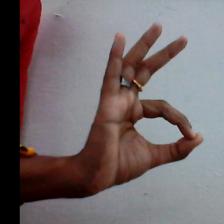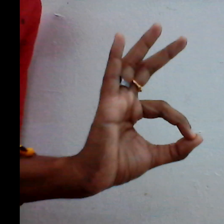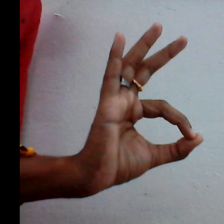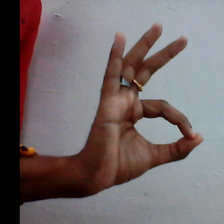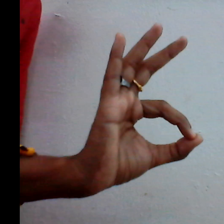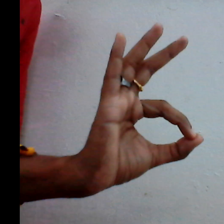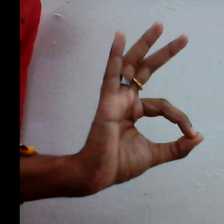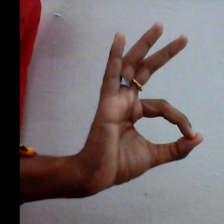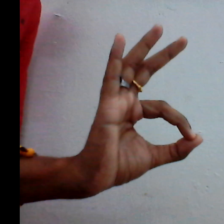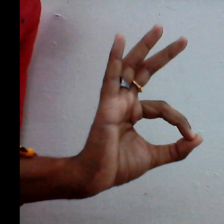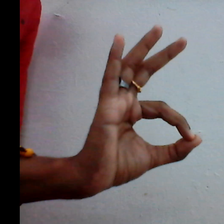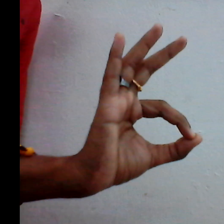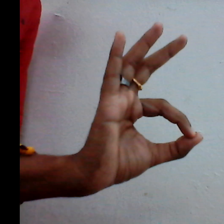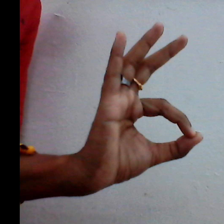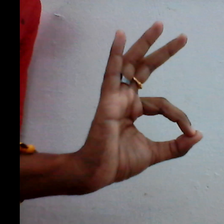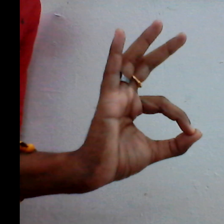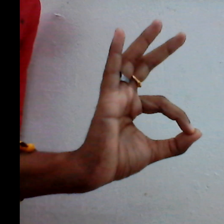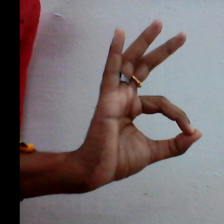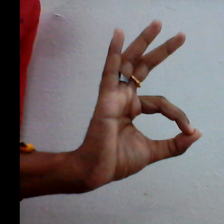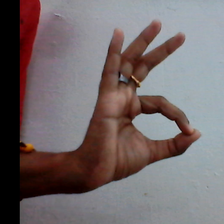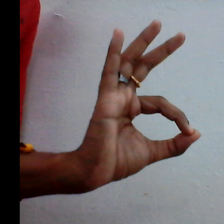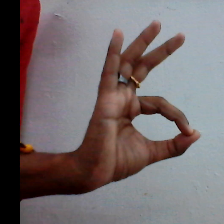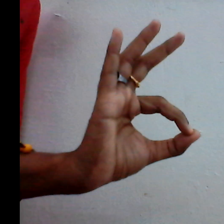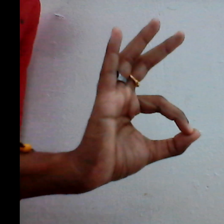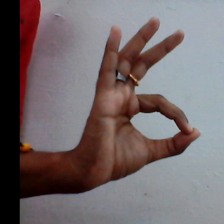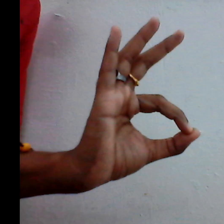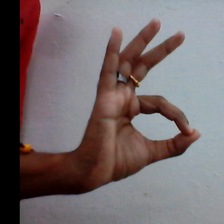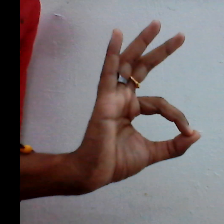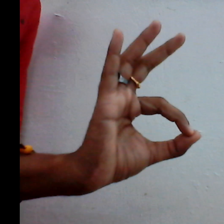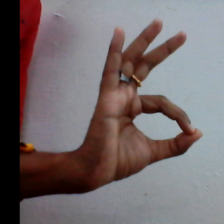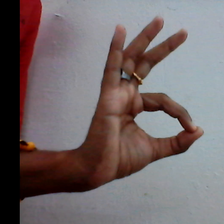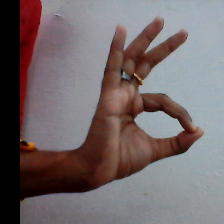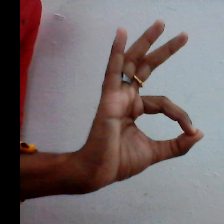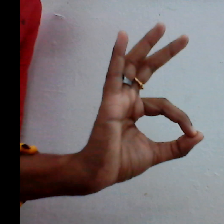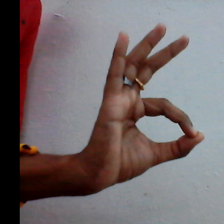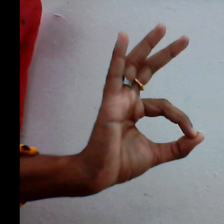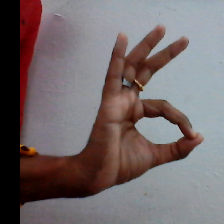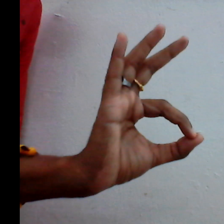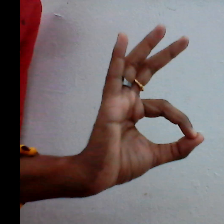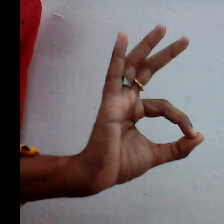ഒ